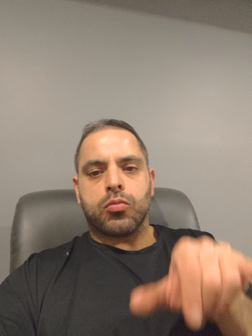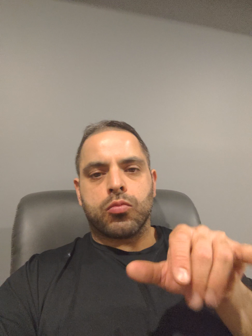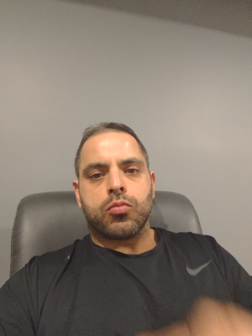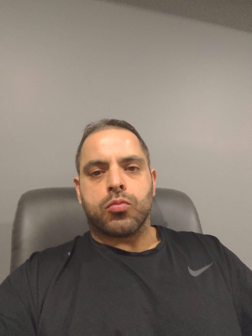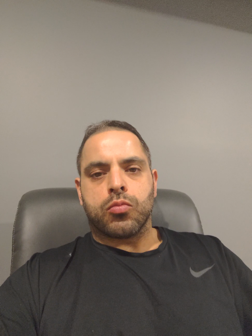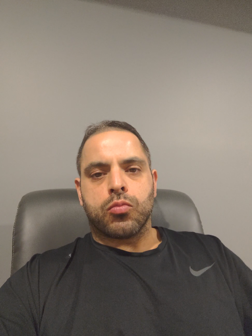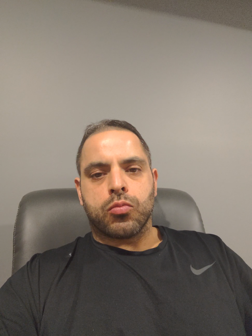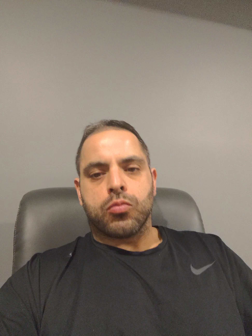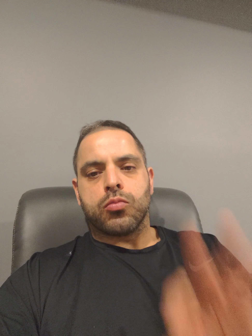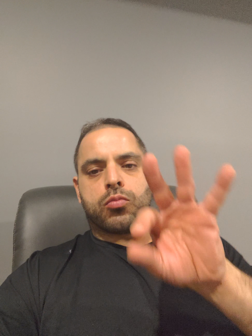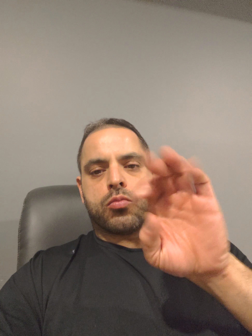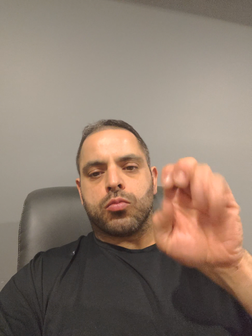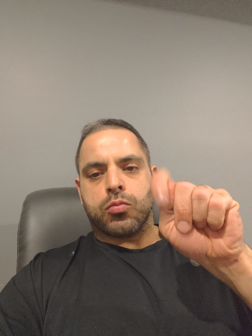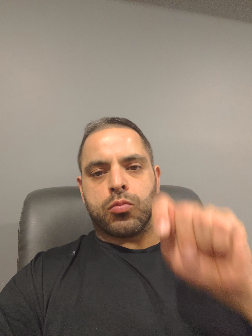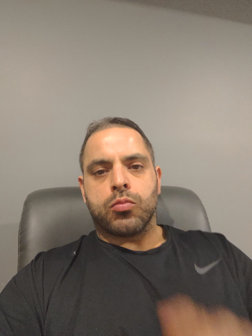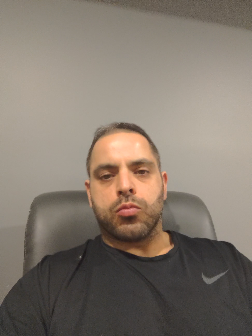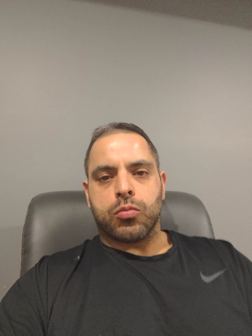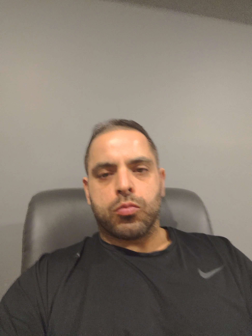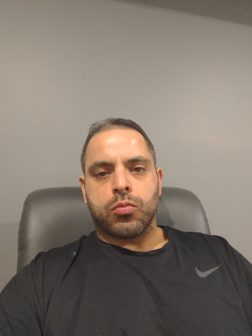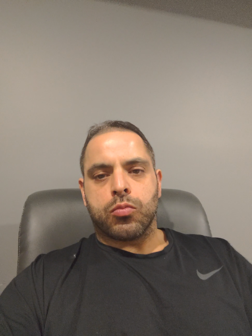feet